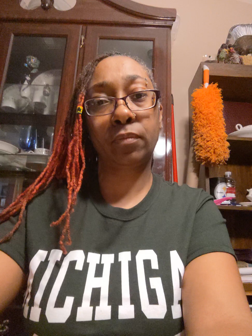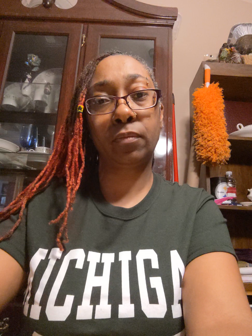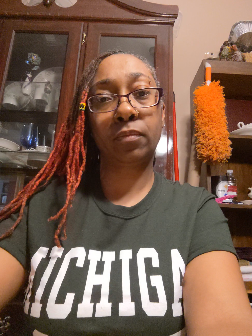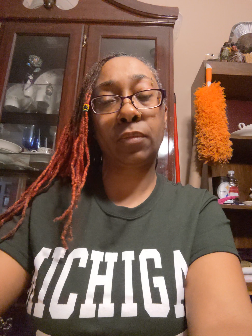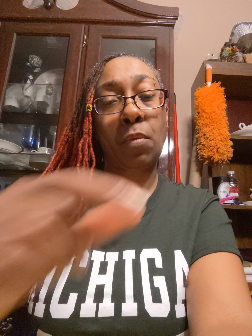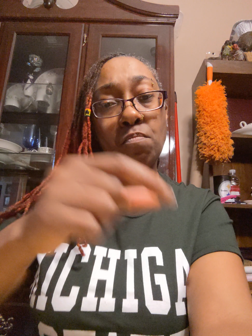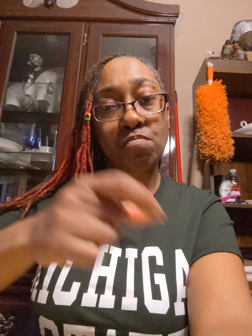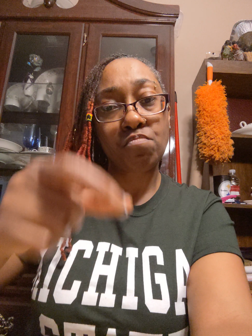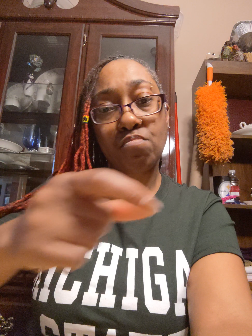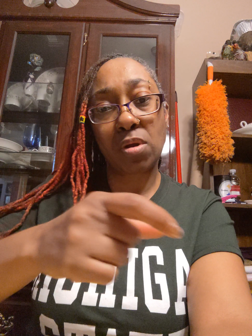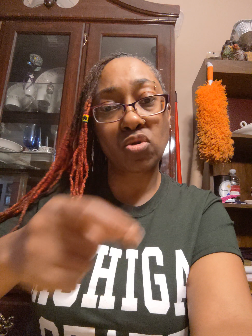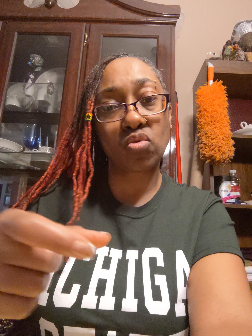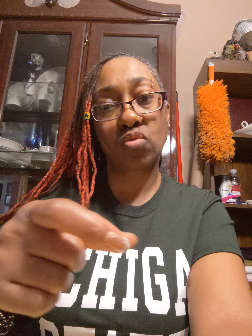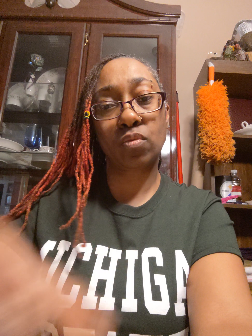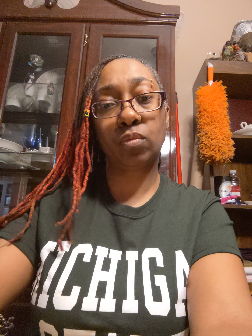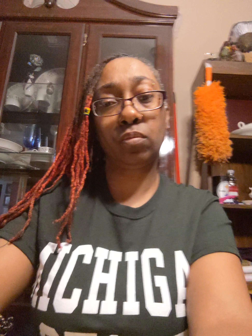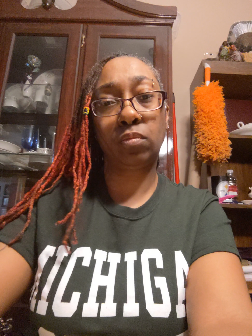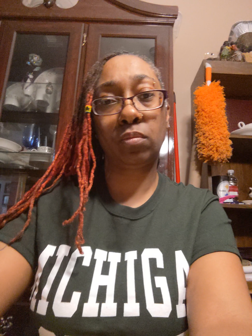puzzle